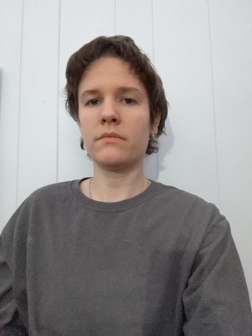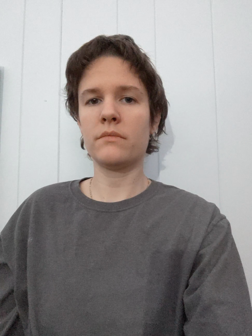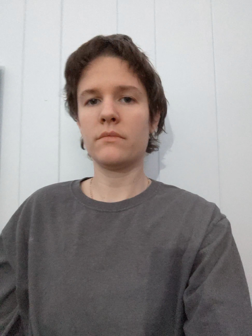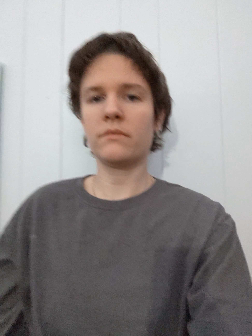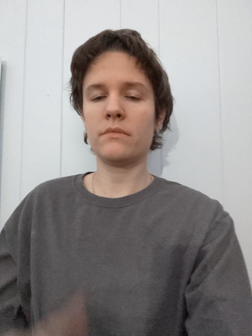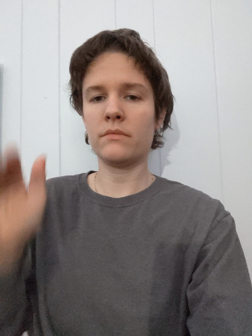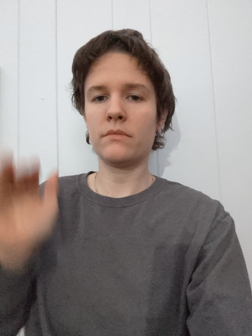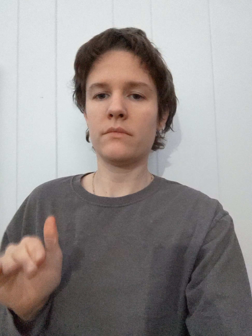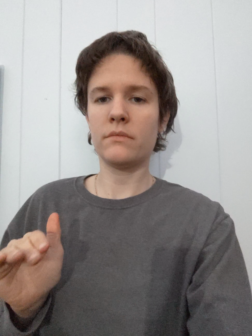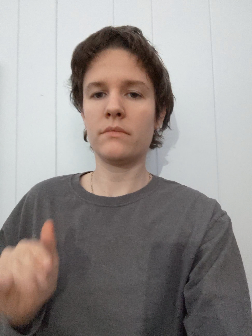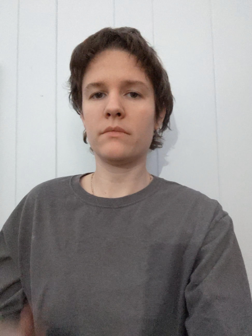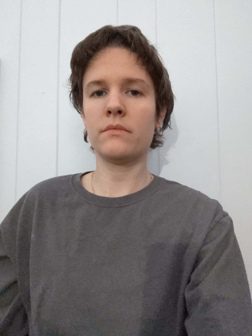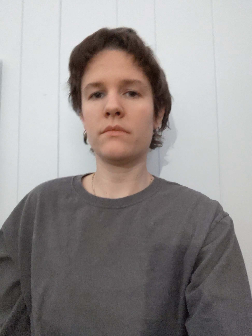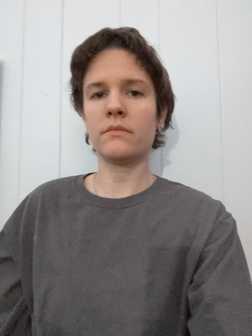child